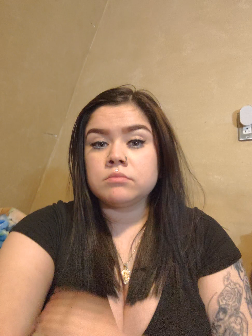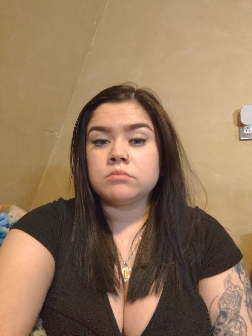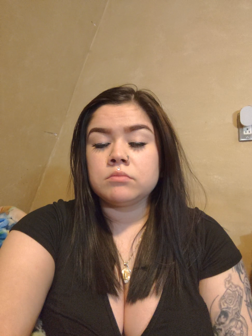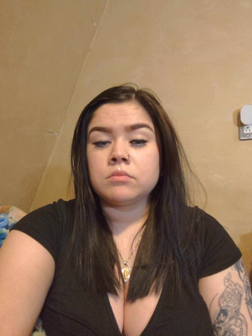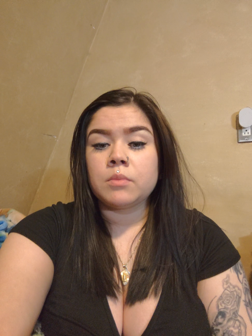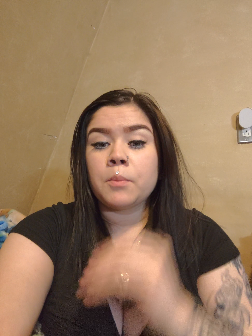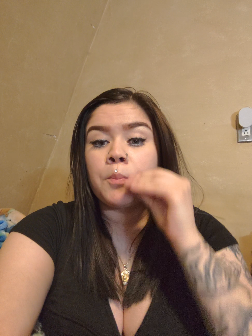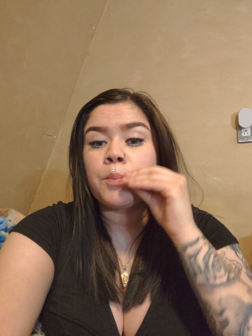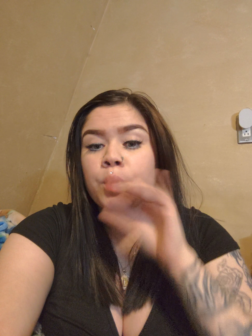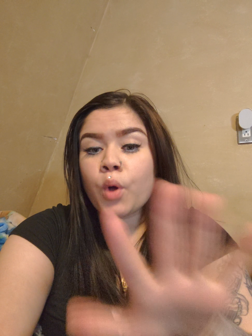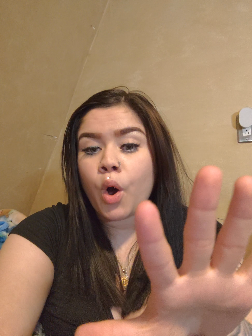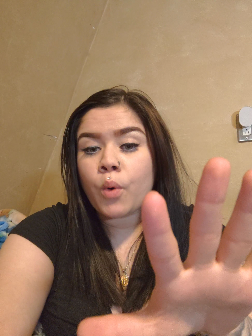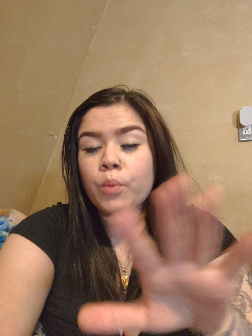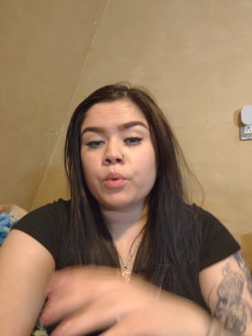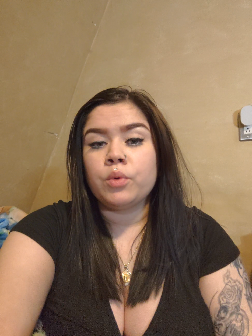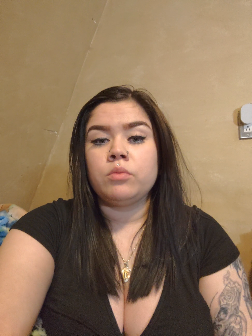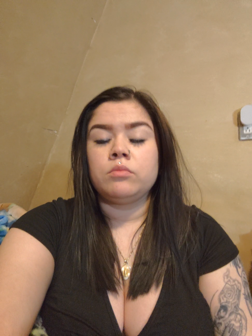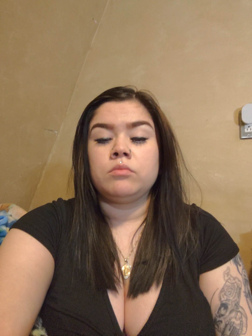blow